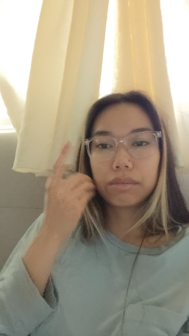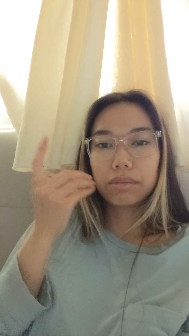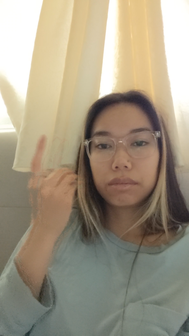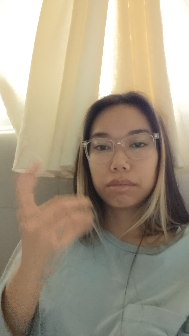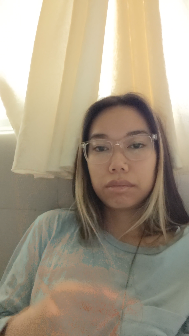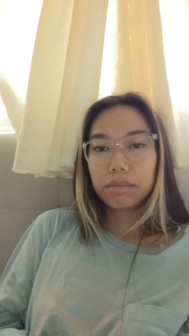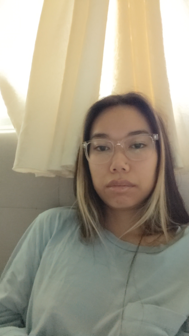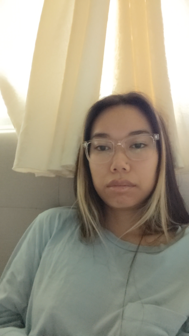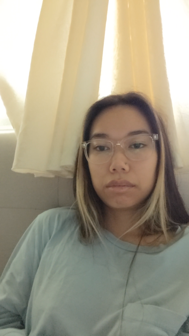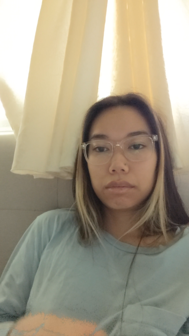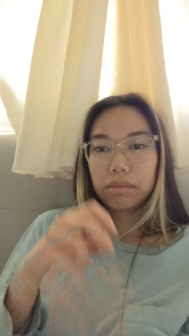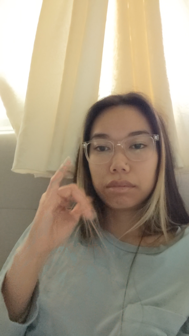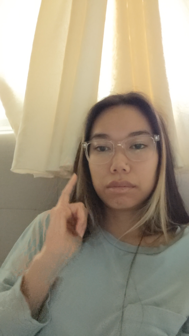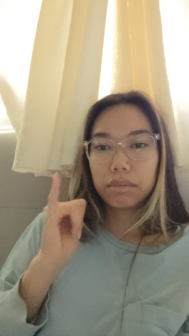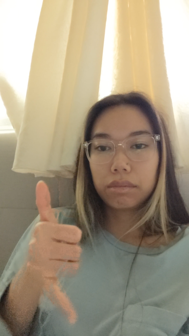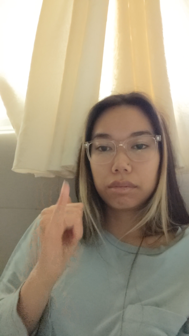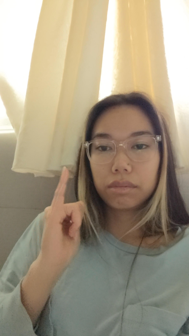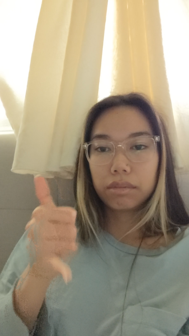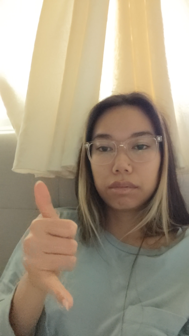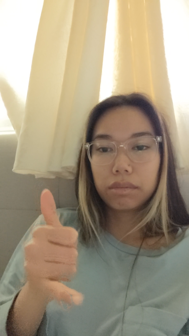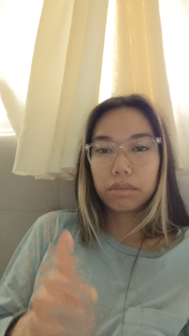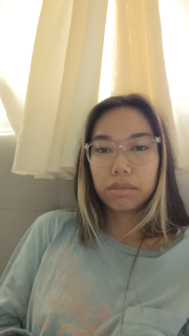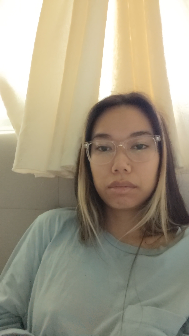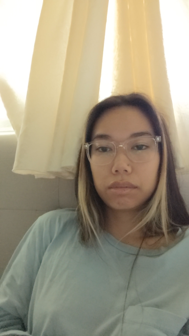rocking chair